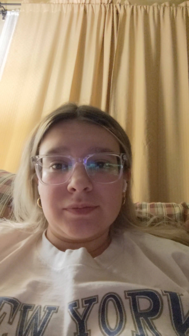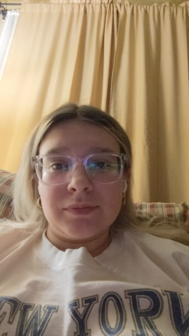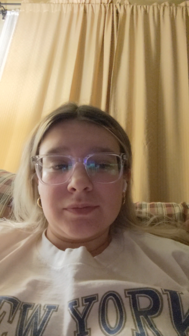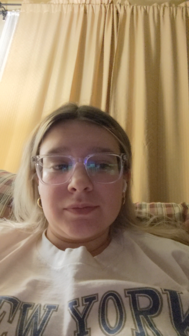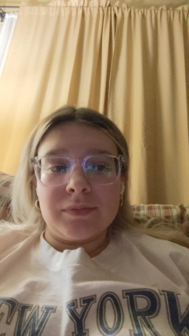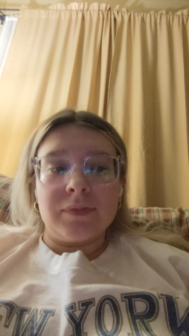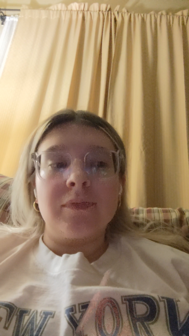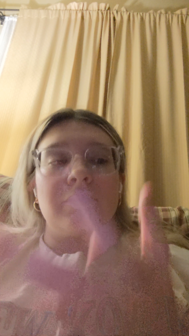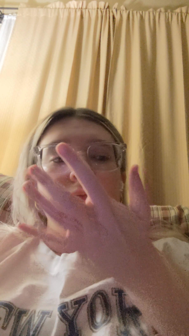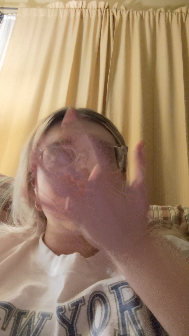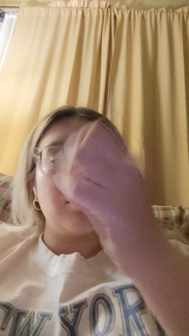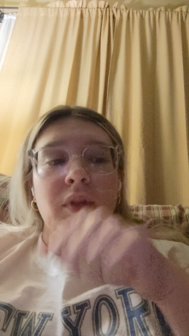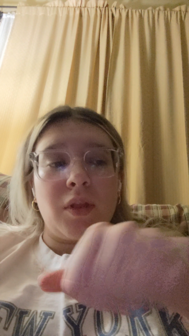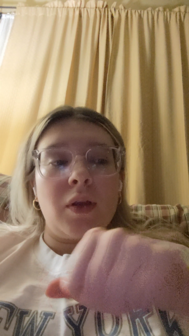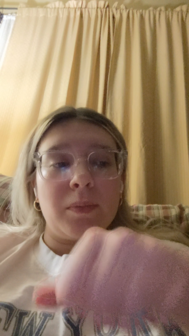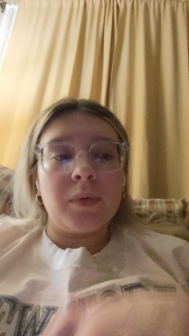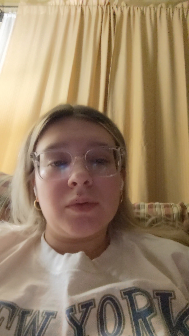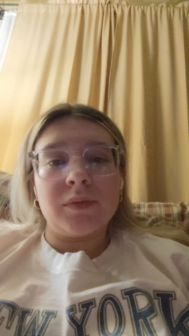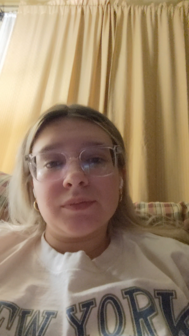lawn mower